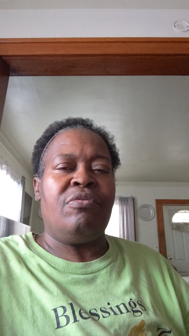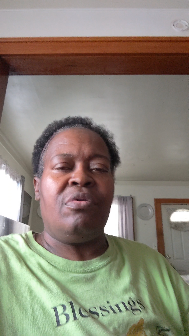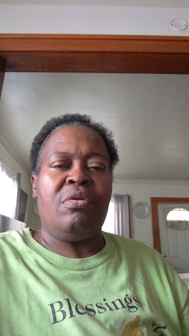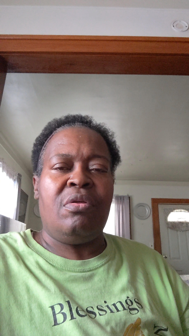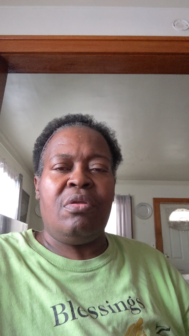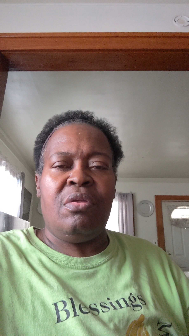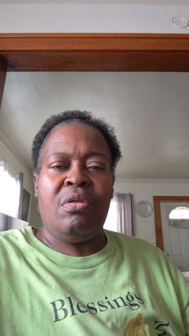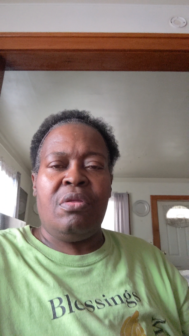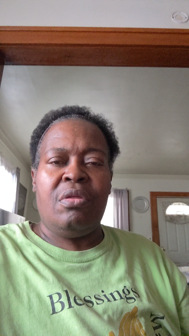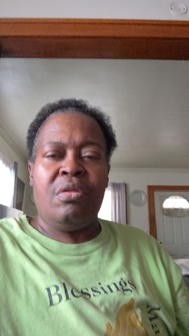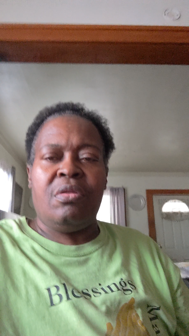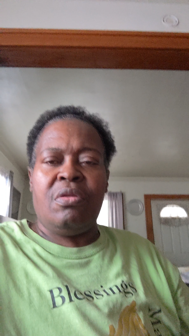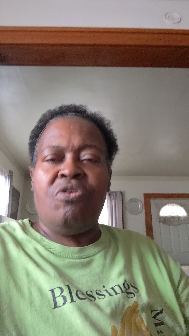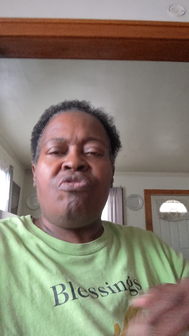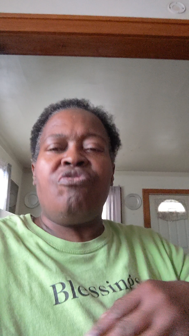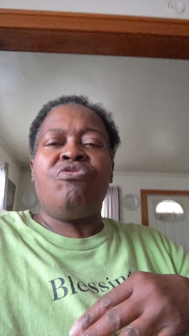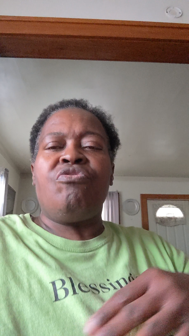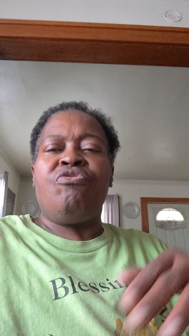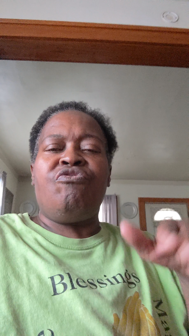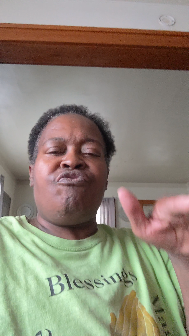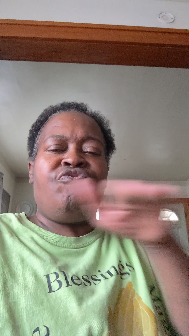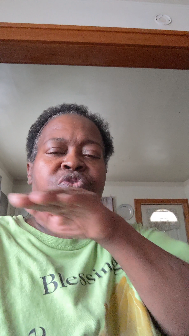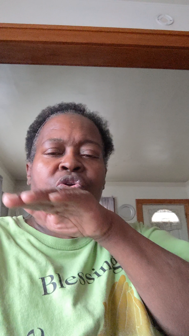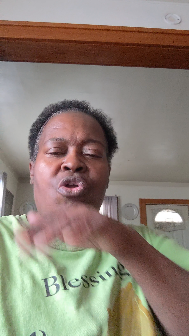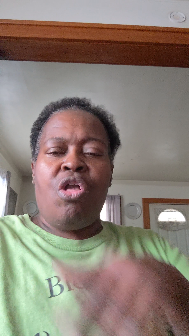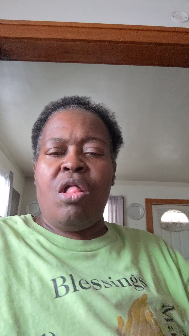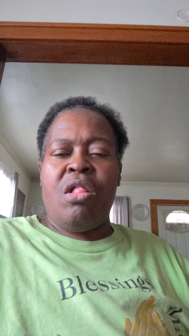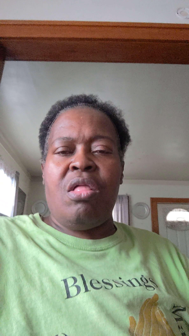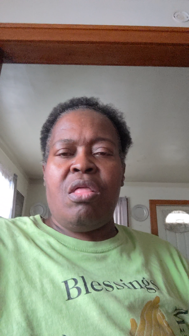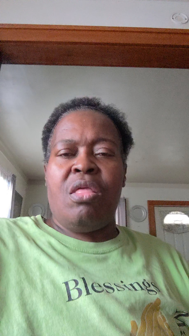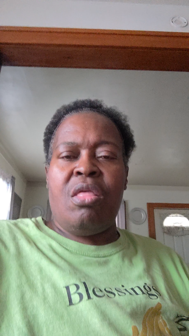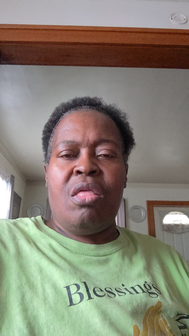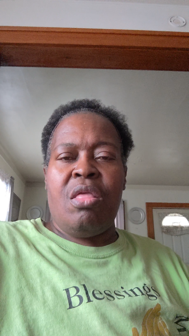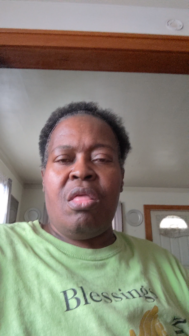full